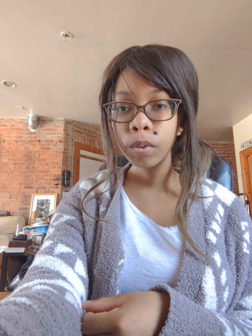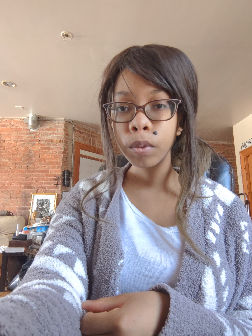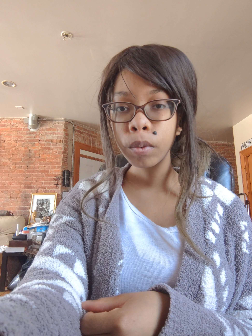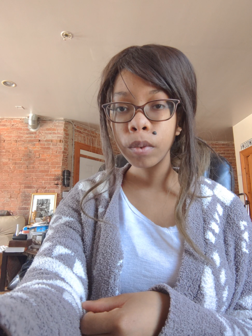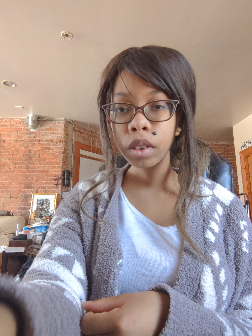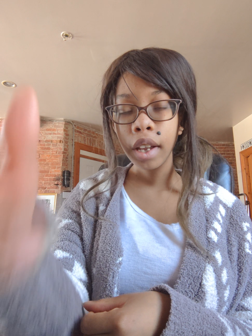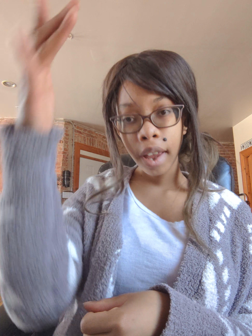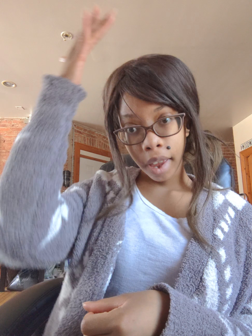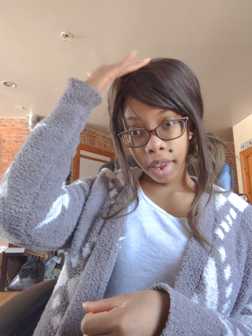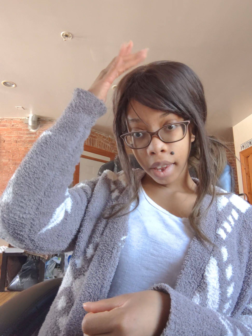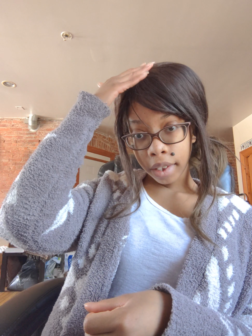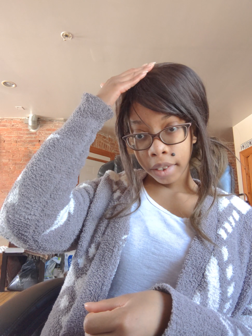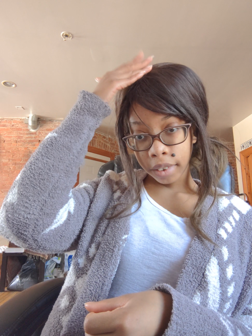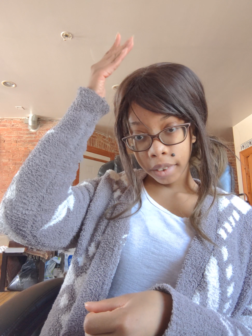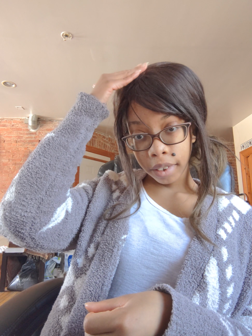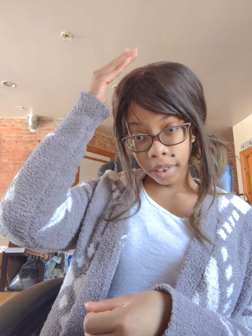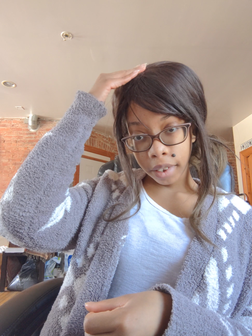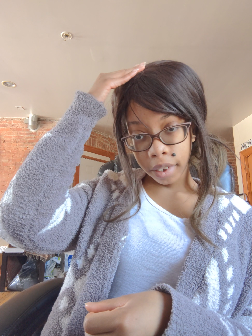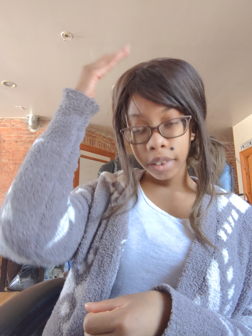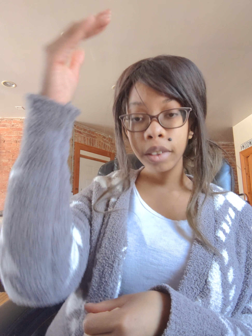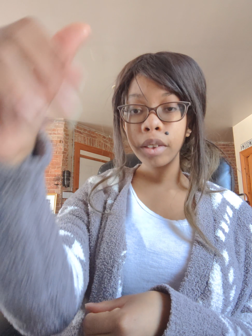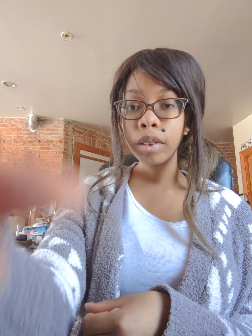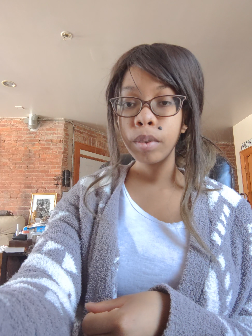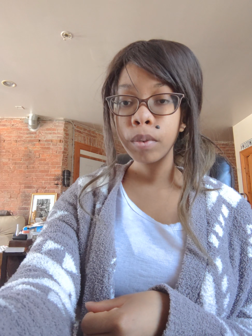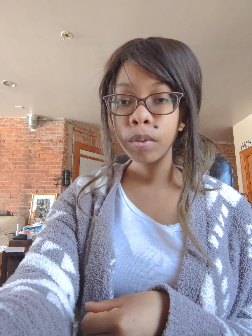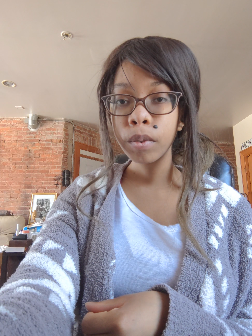hat